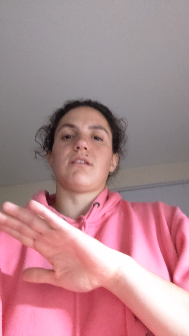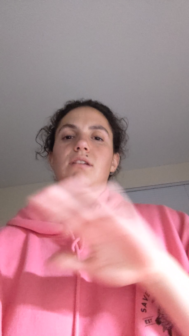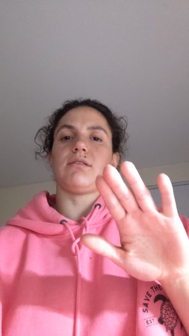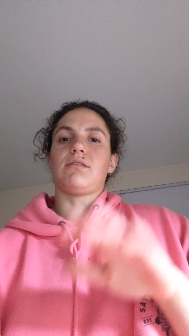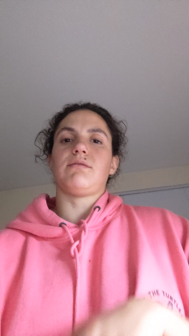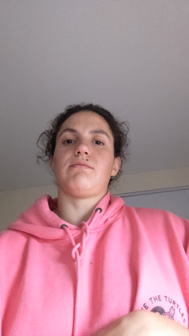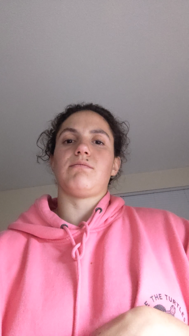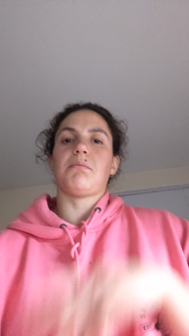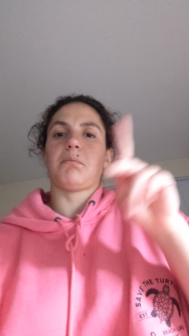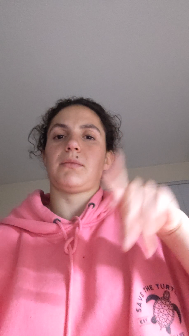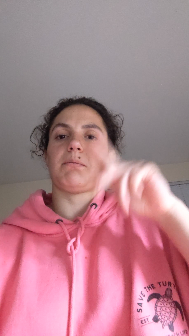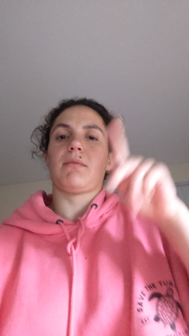people